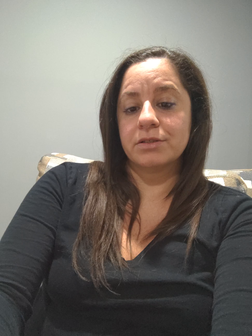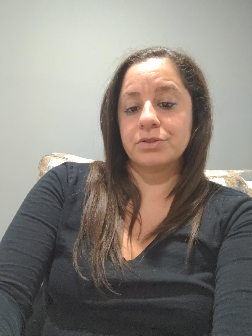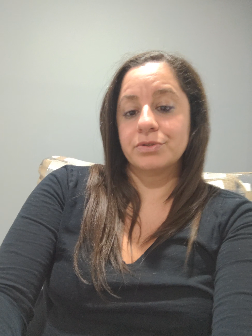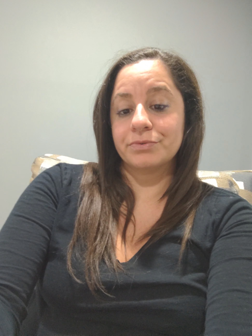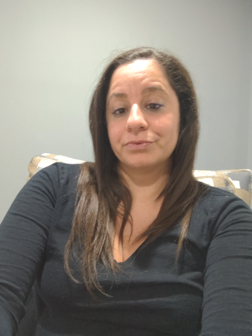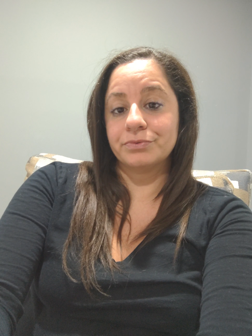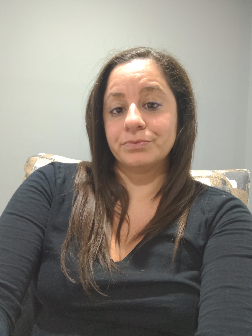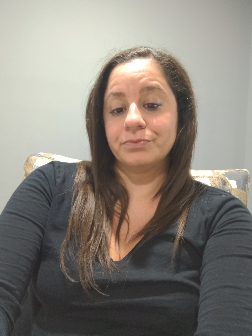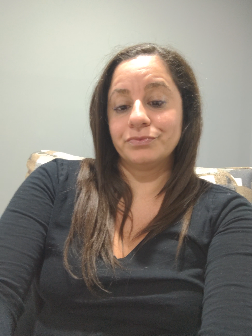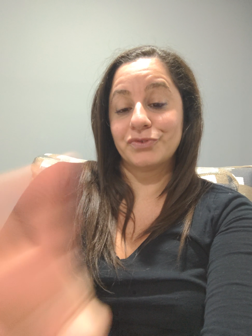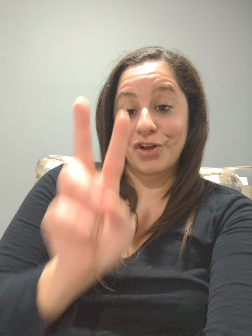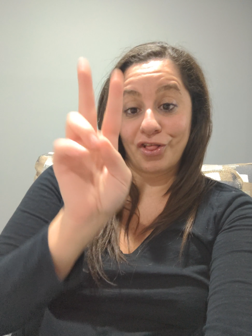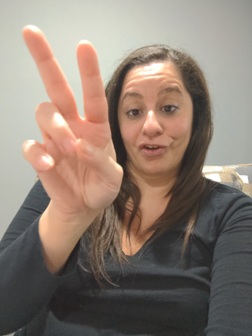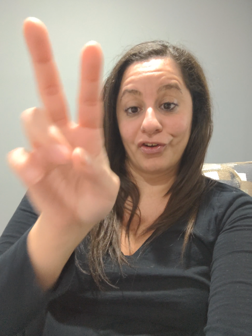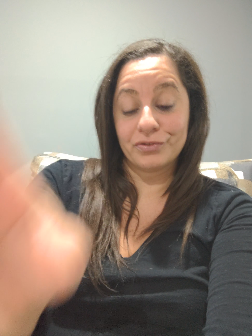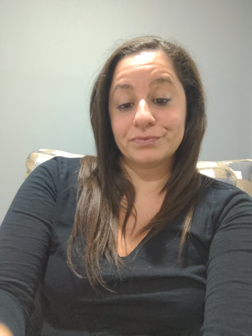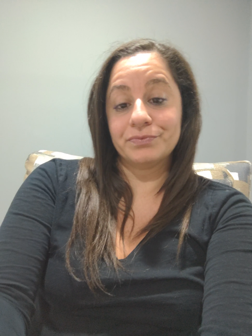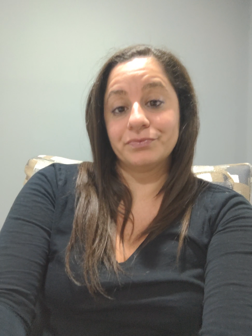look